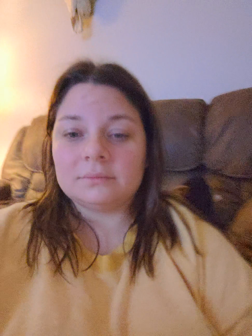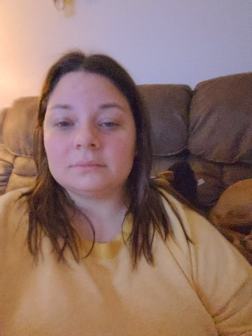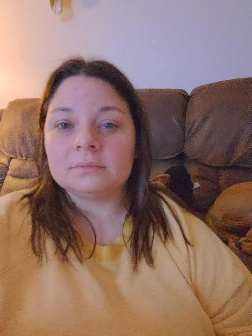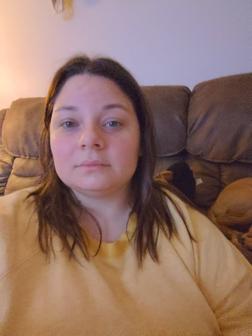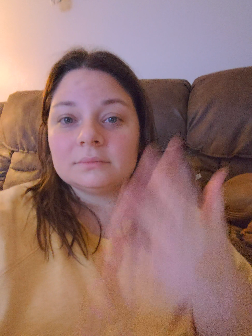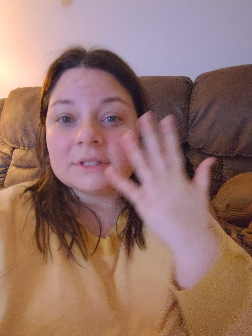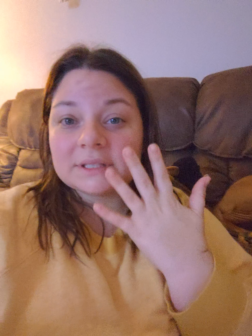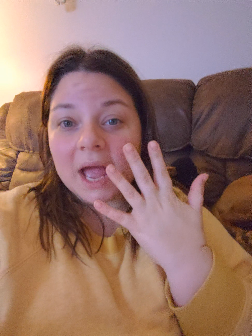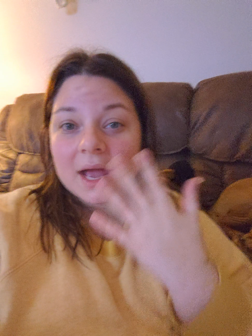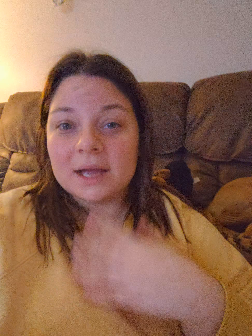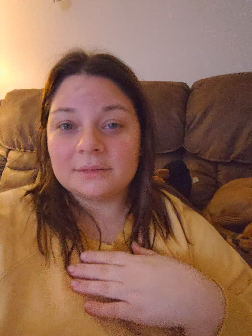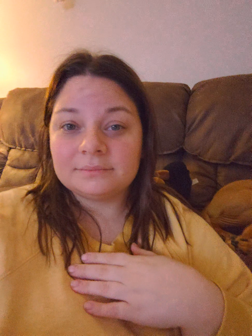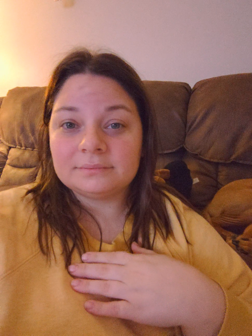sad